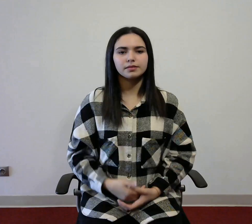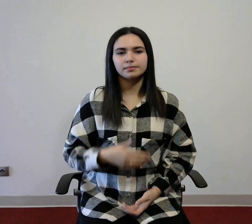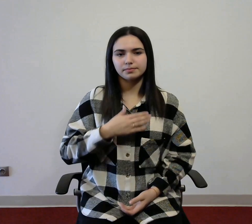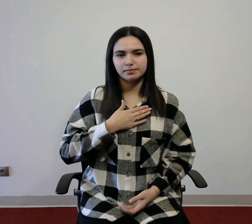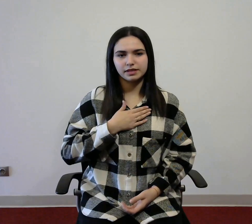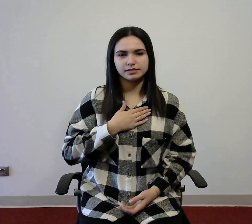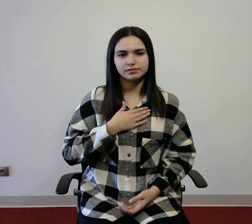mən